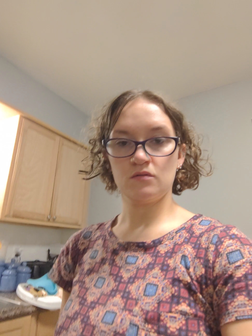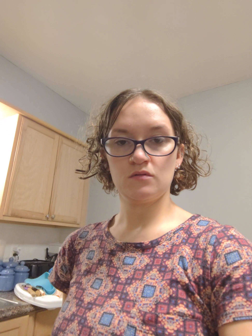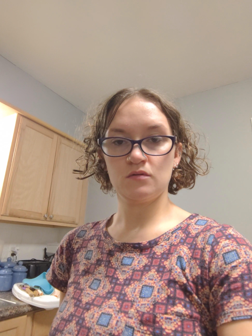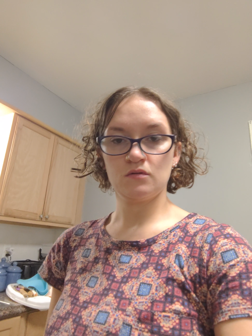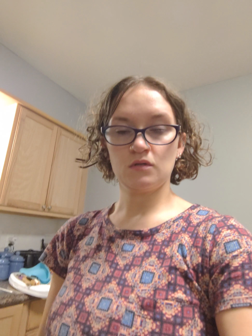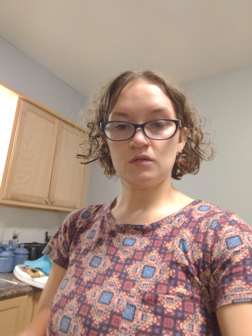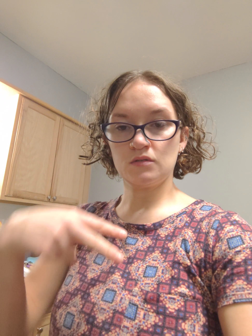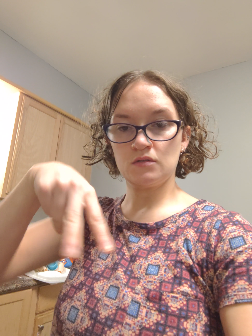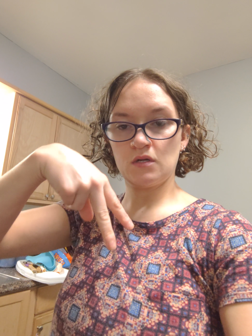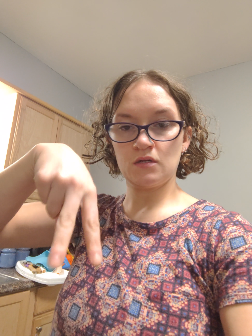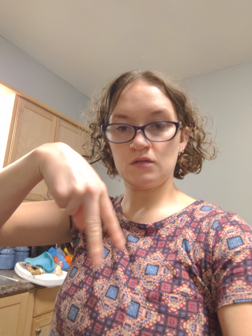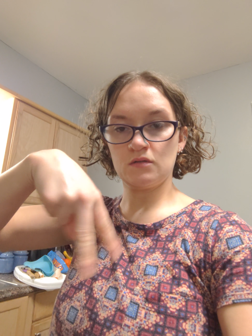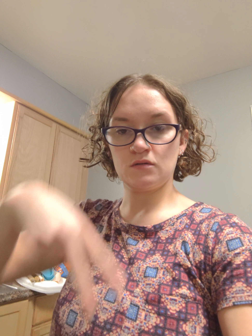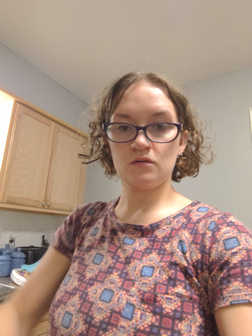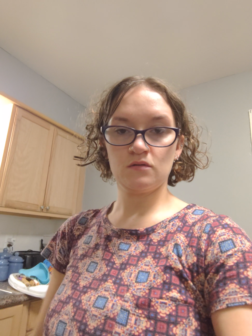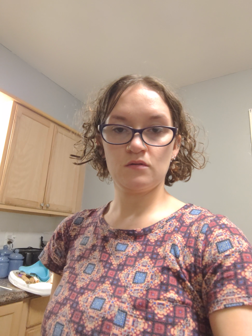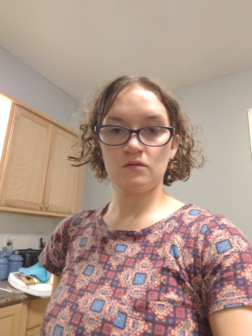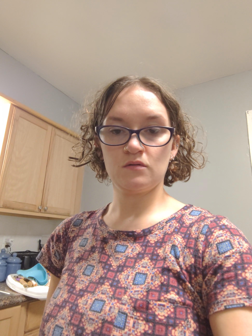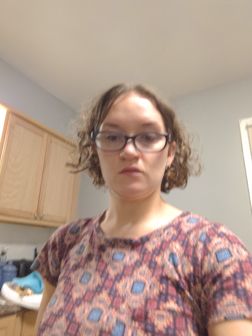dance